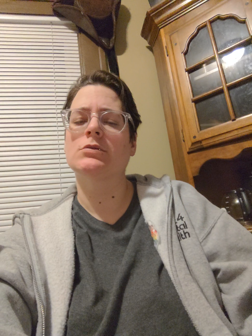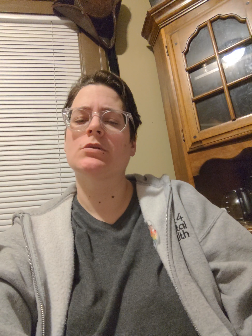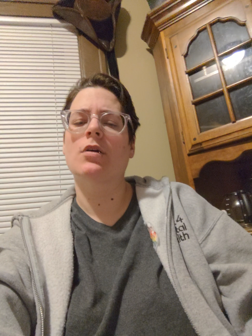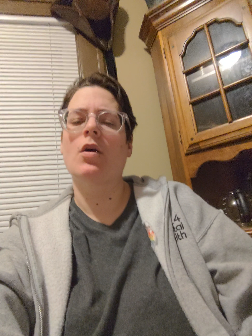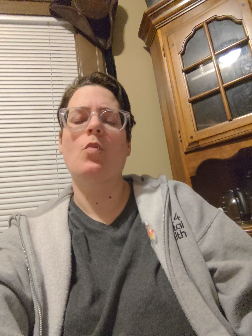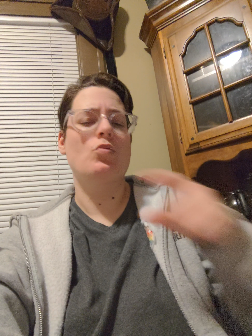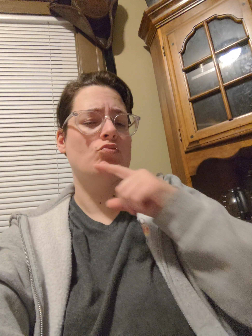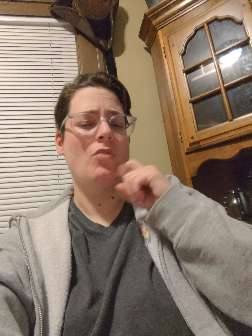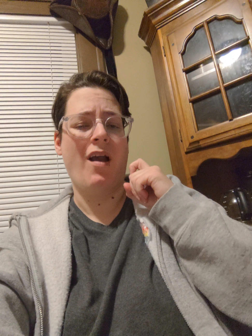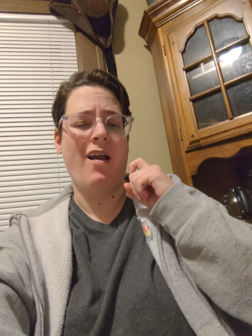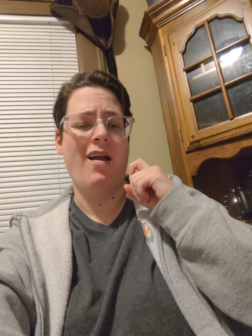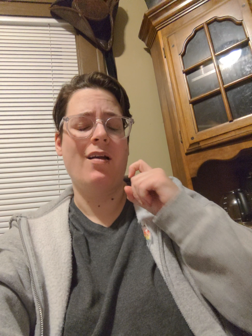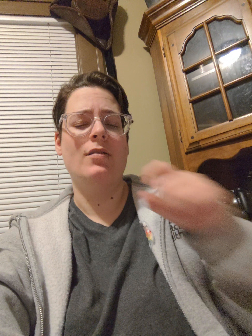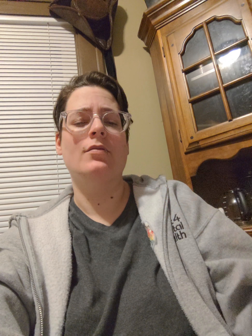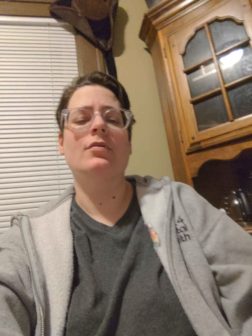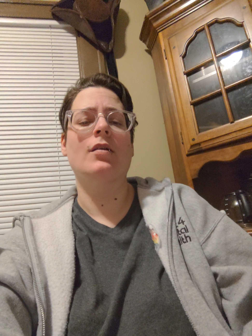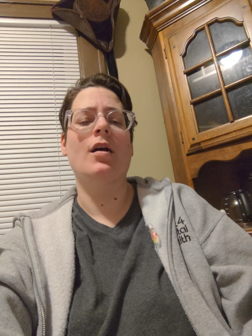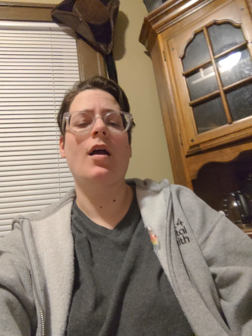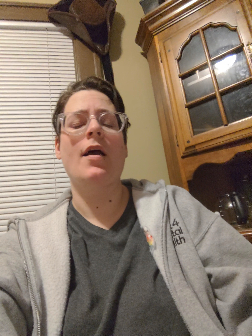dry